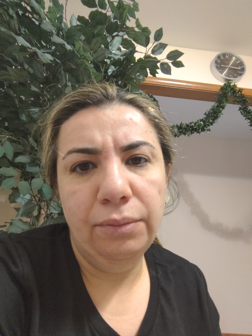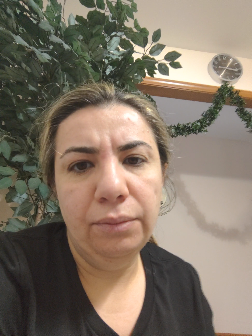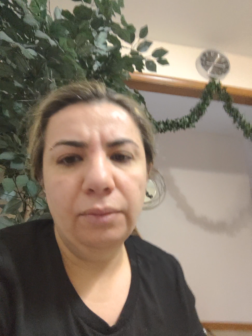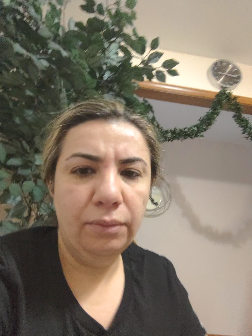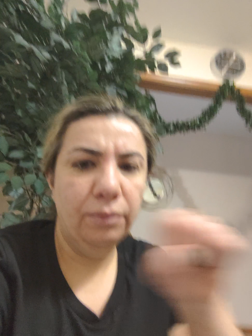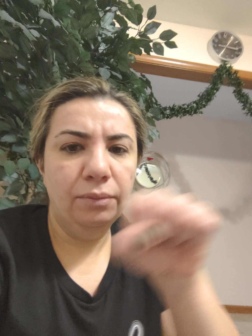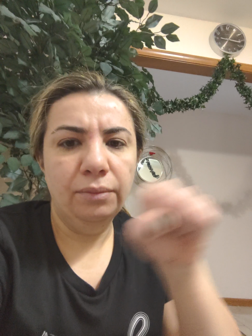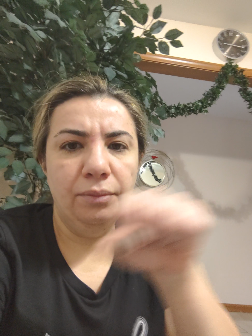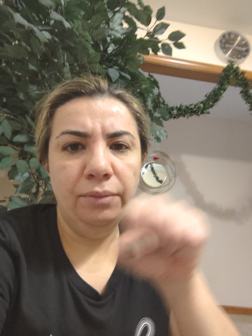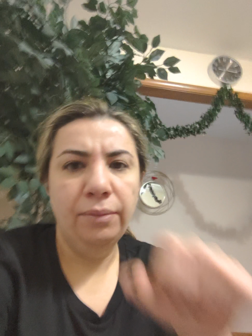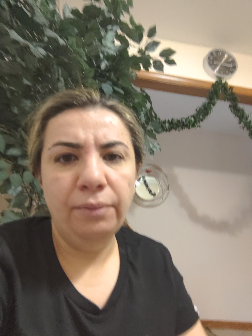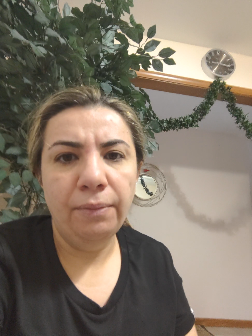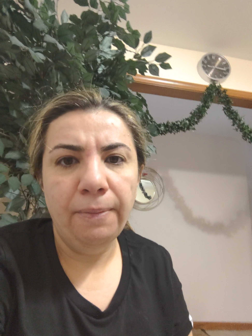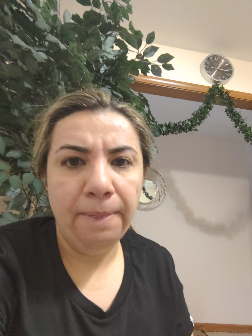shoe